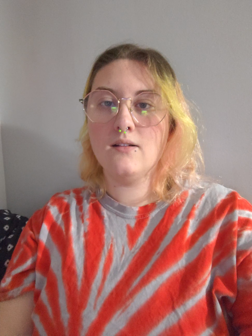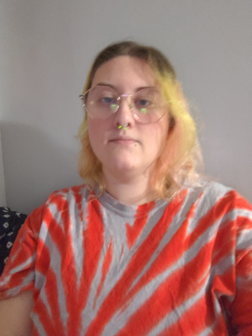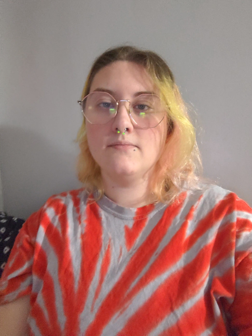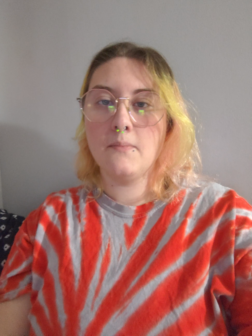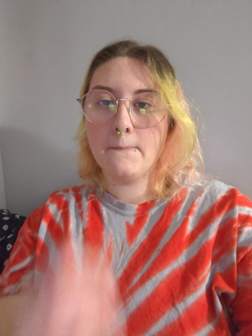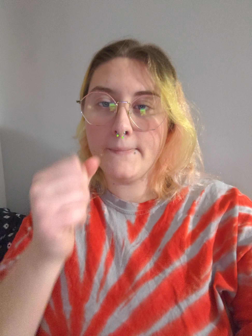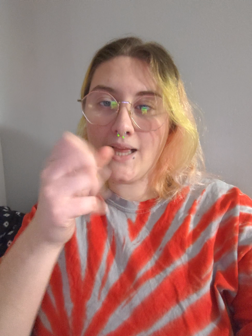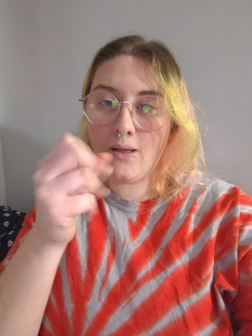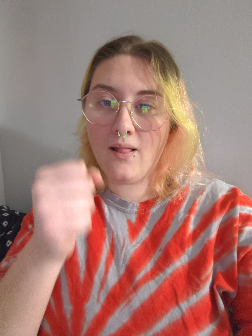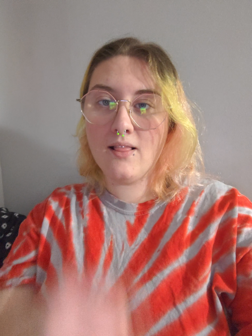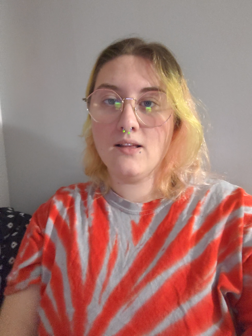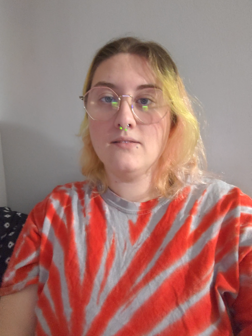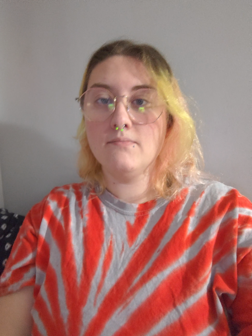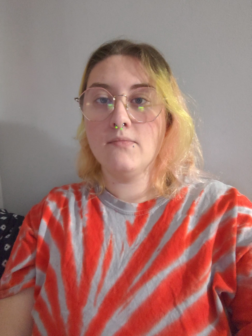milk